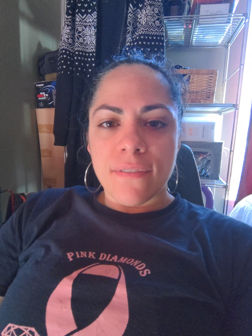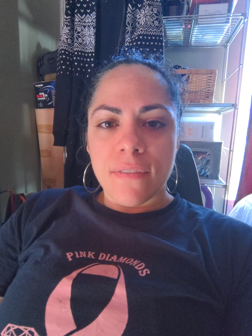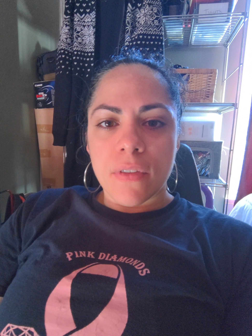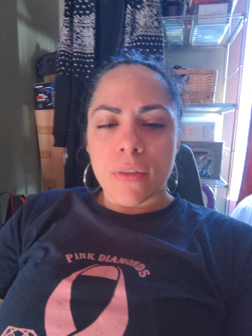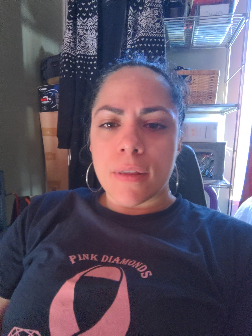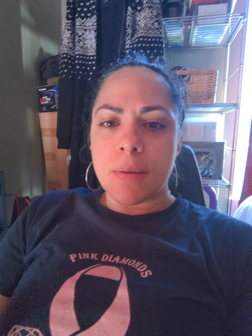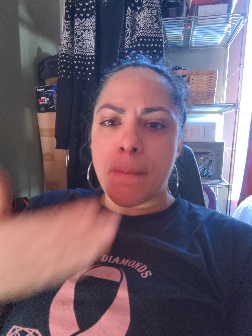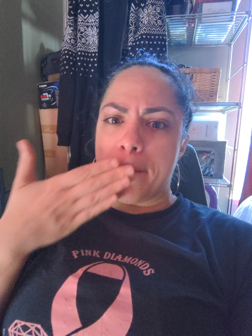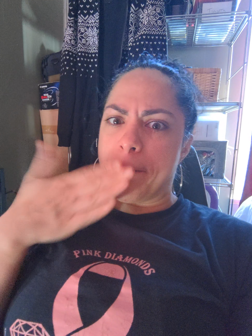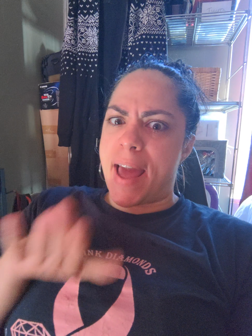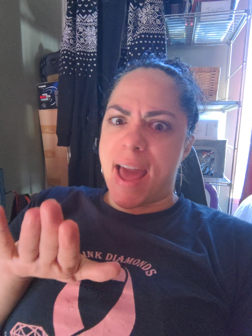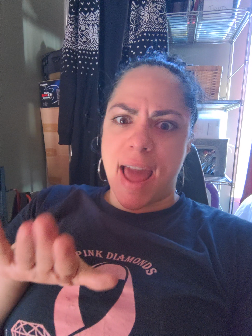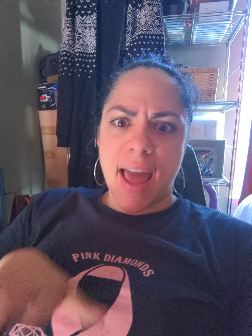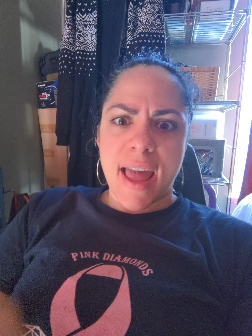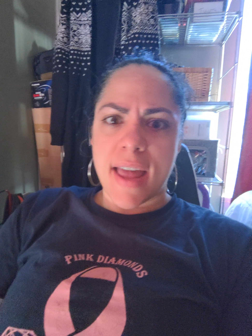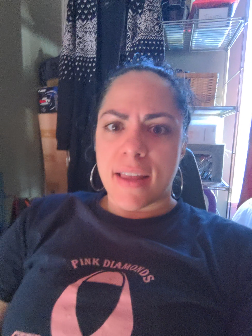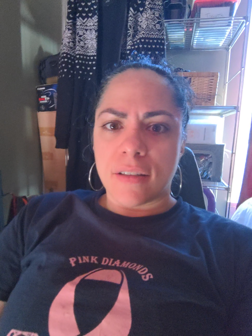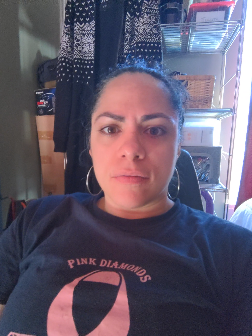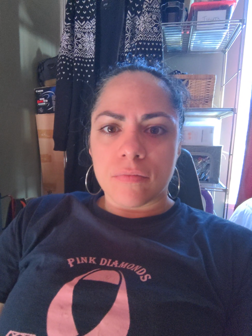bad